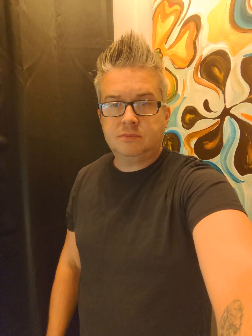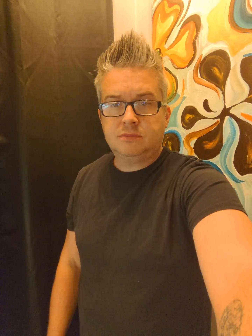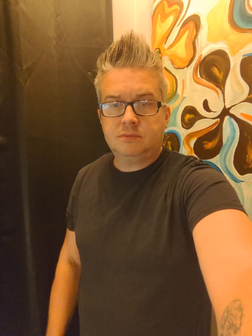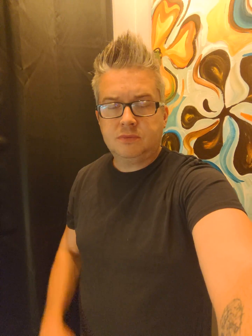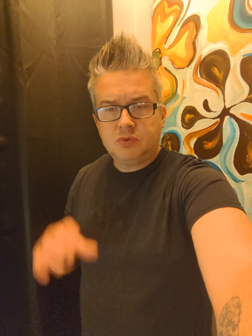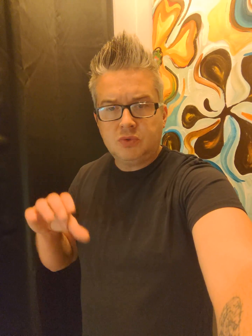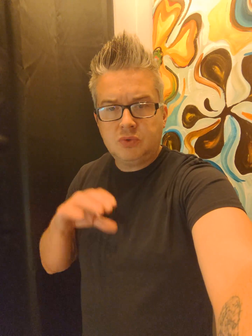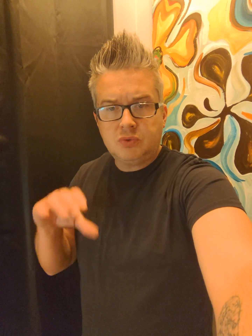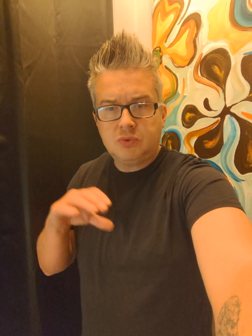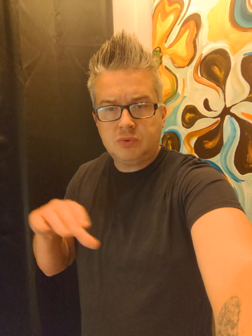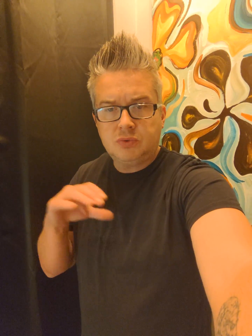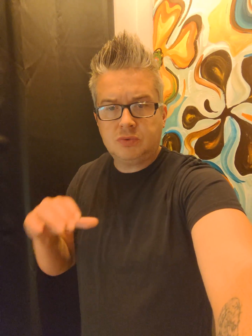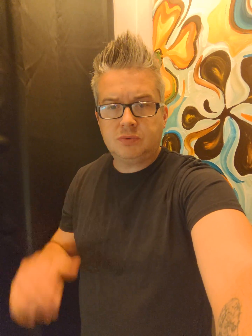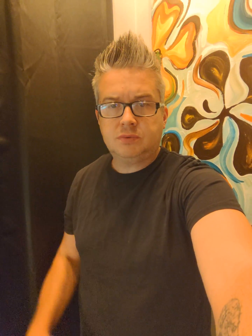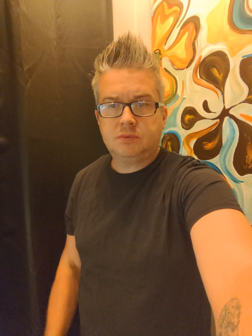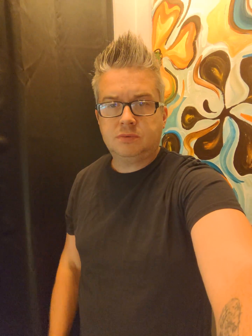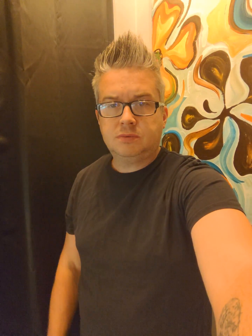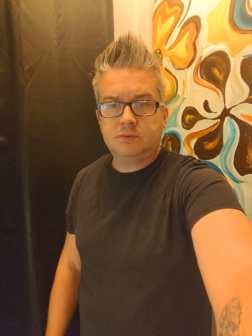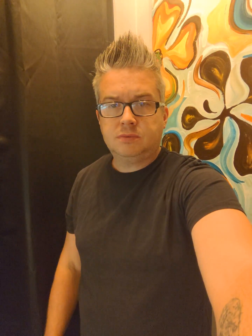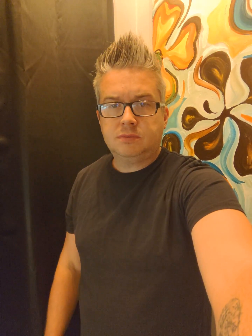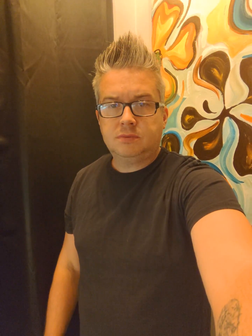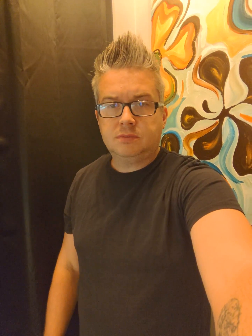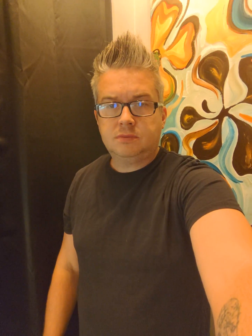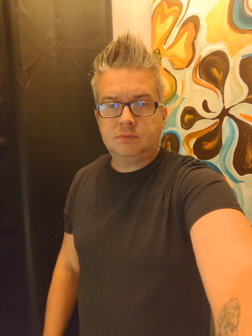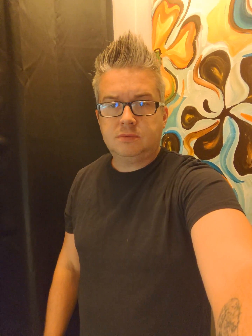does